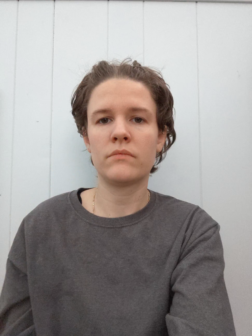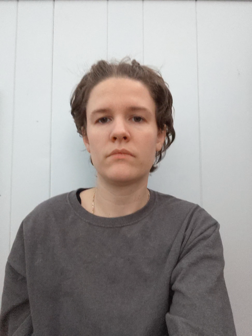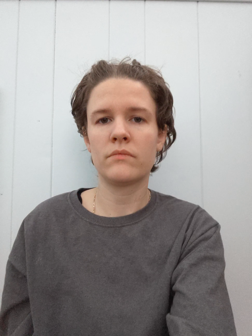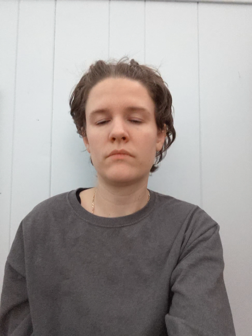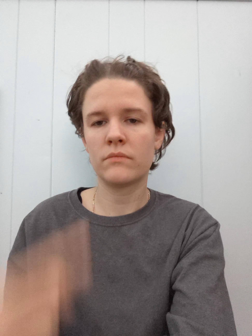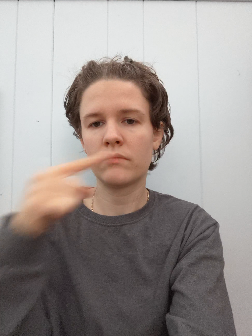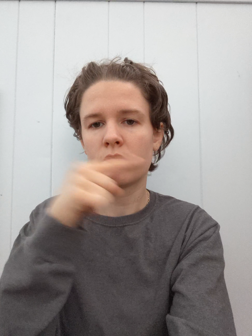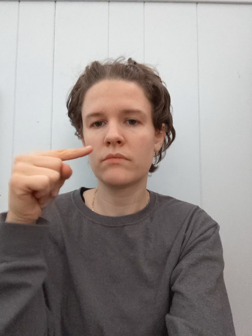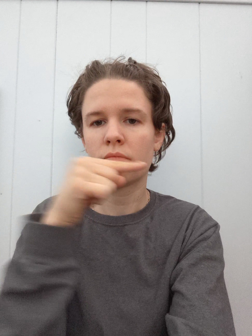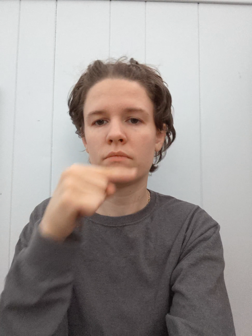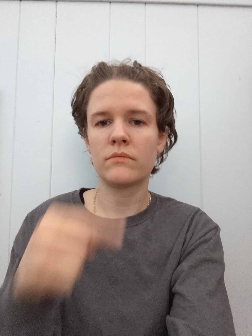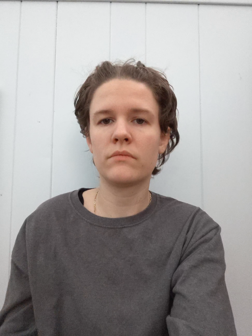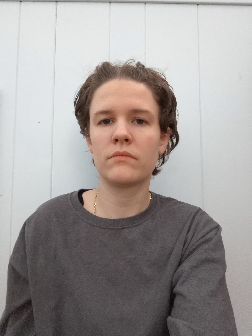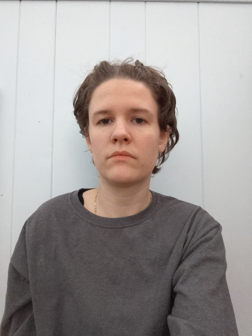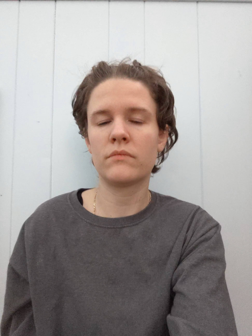toothbrush